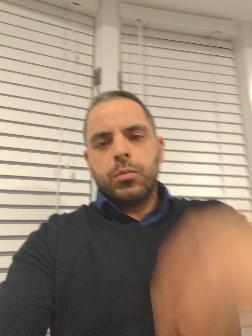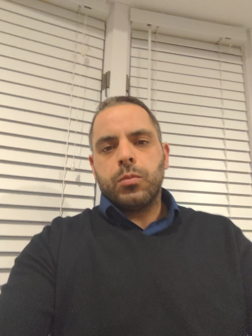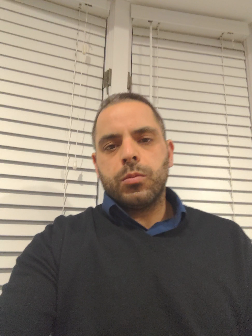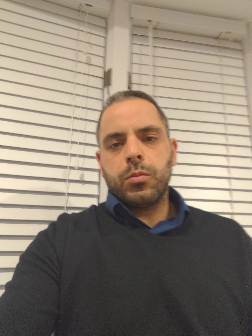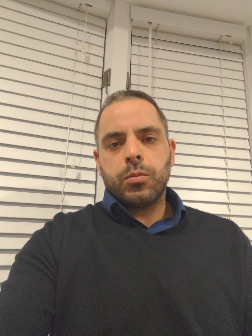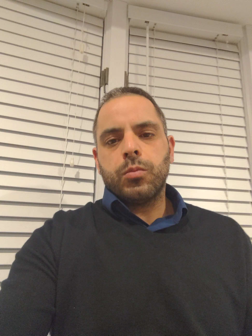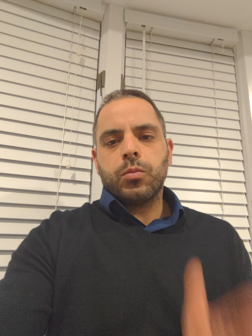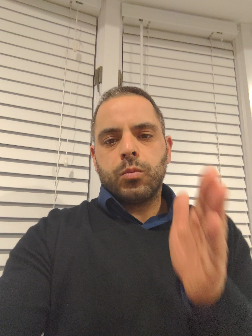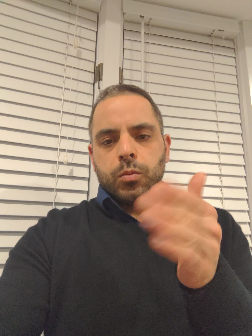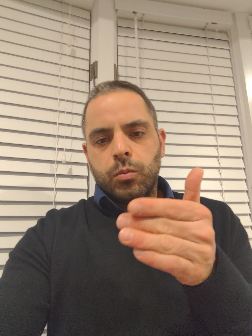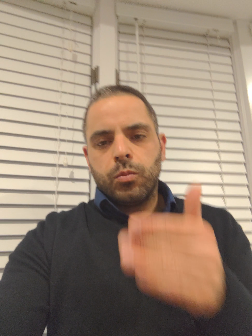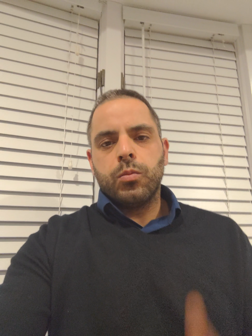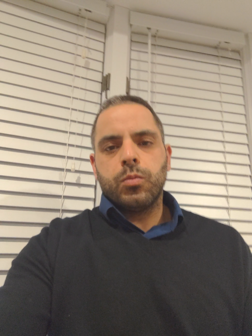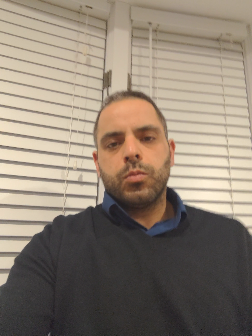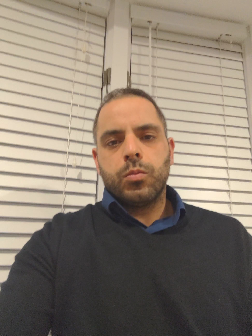room